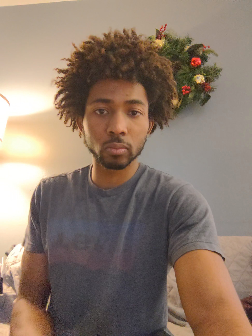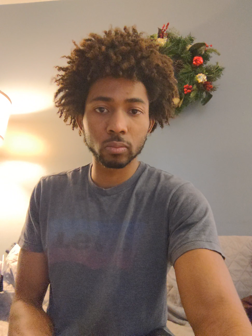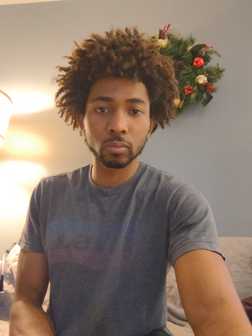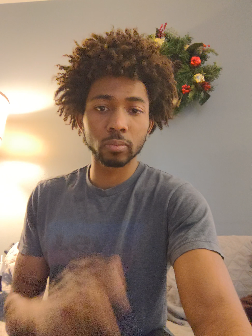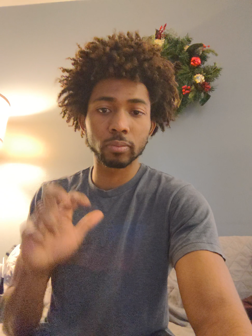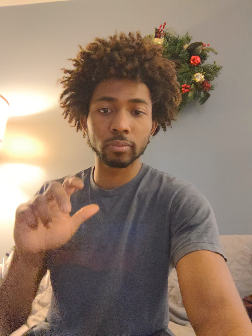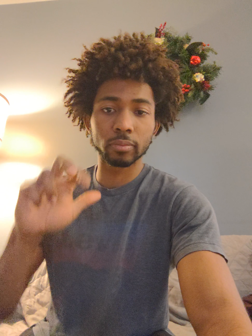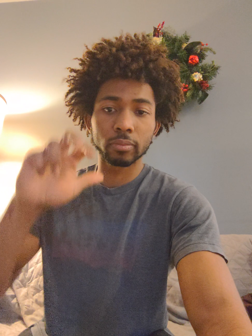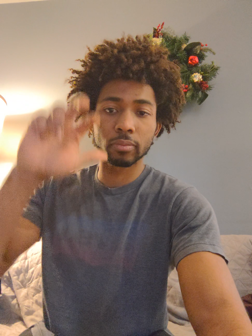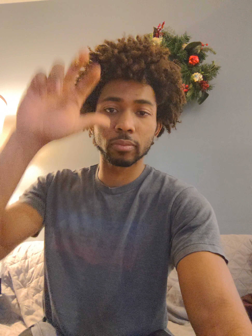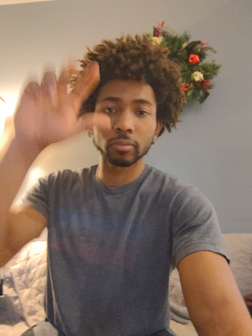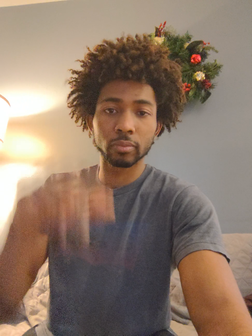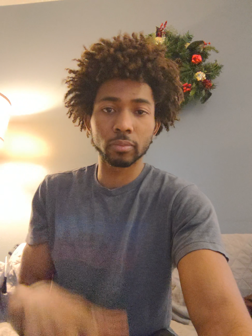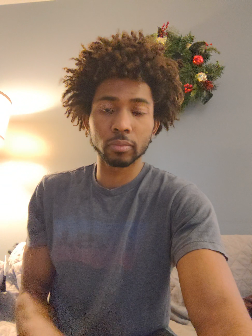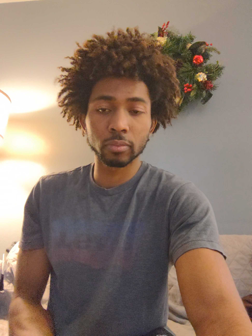stairs